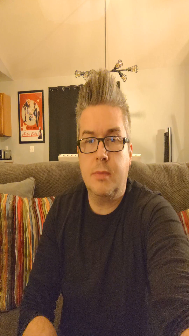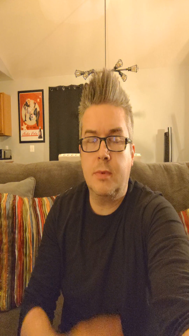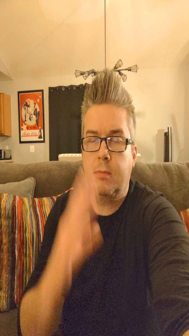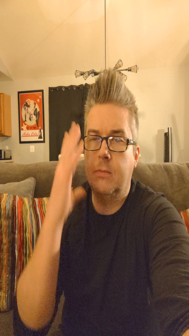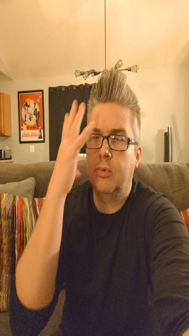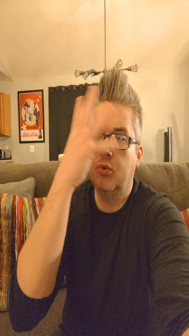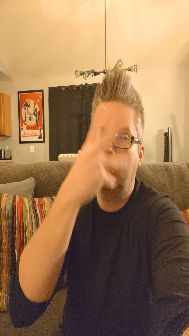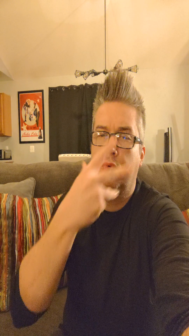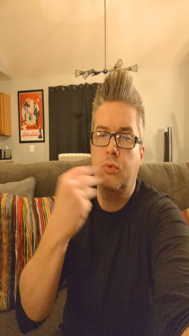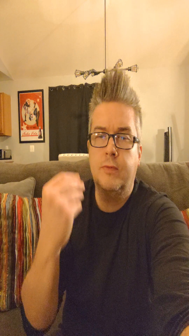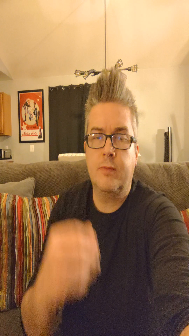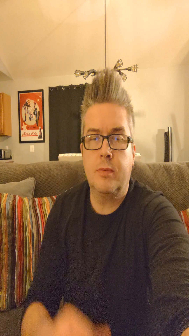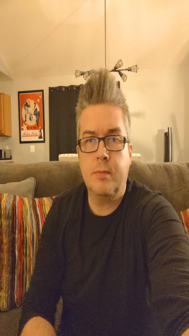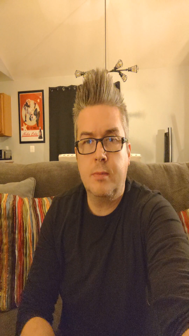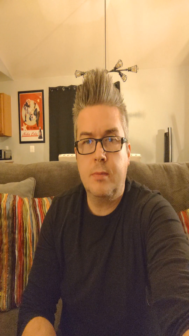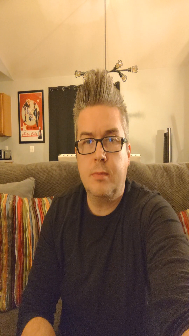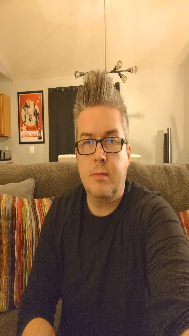pretty